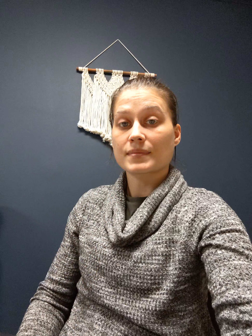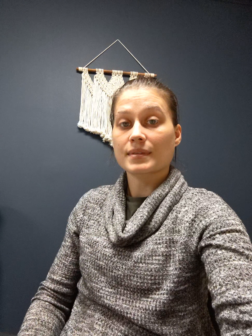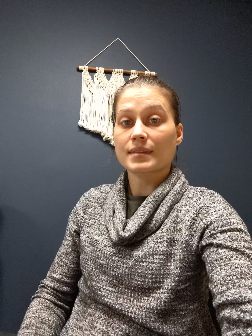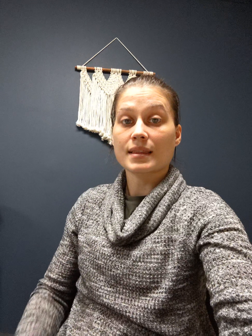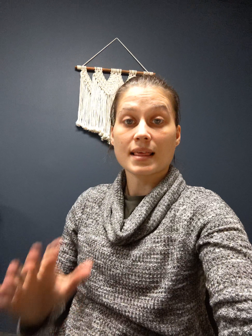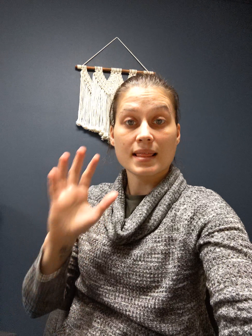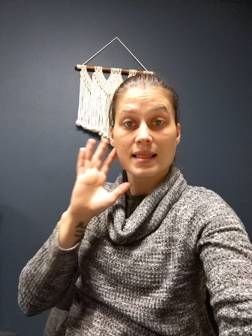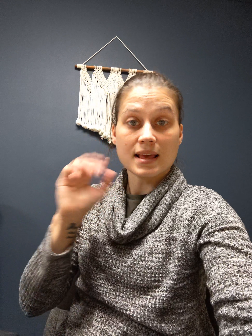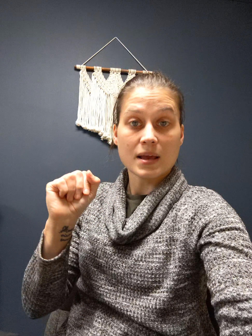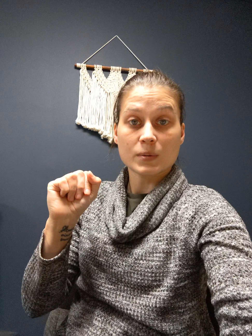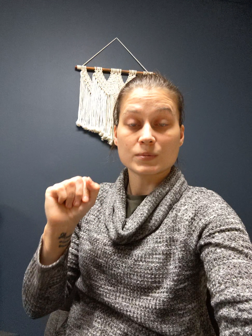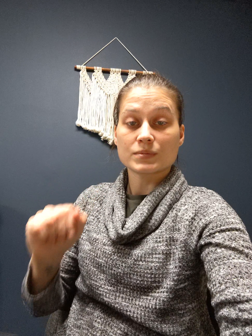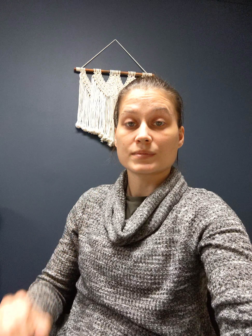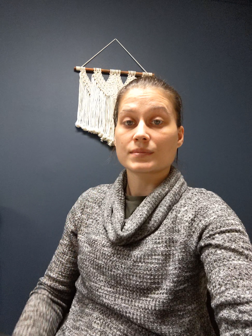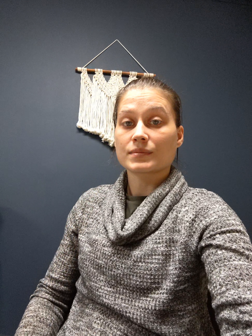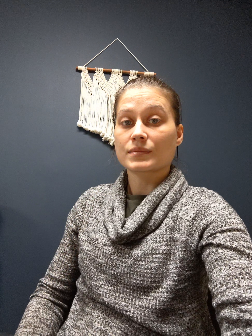loud